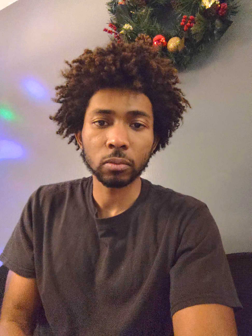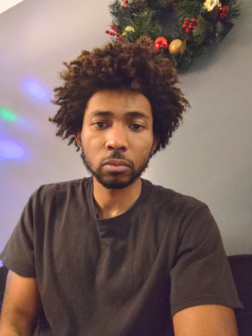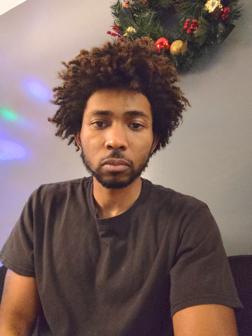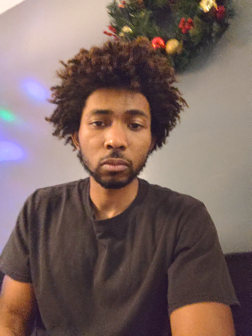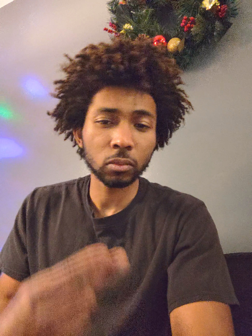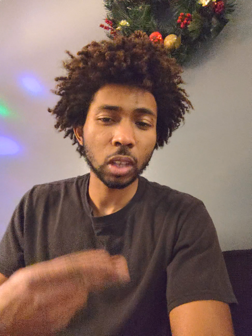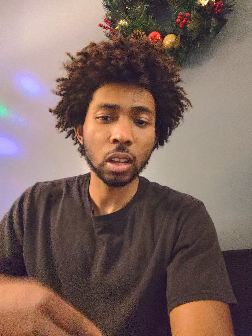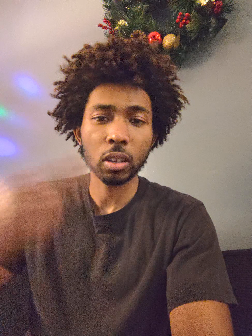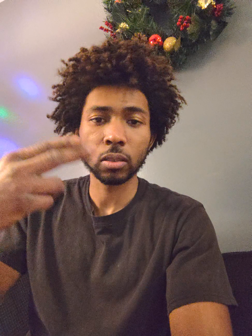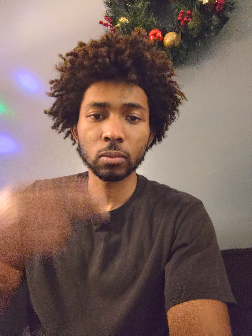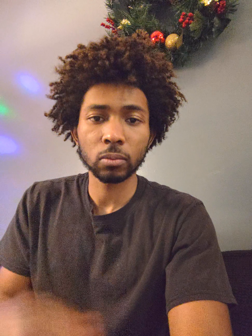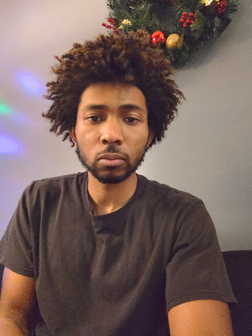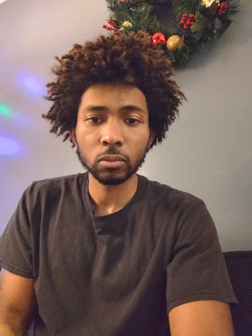high